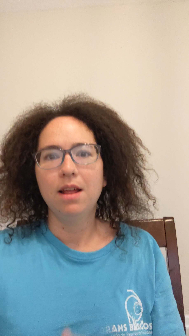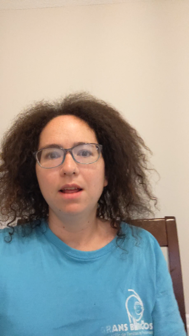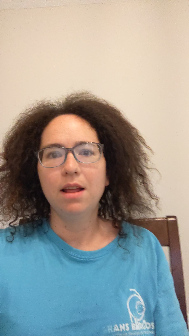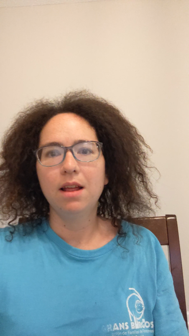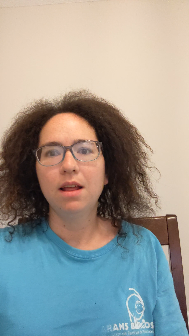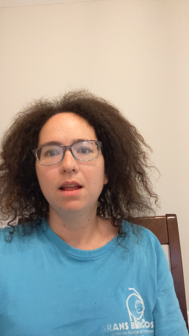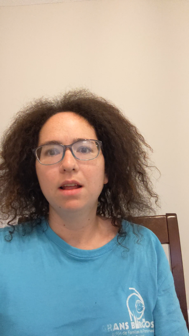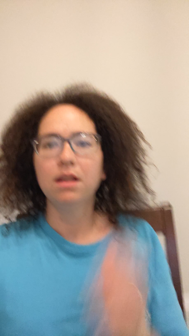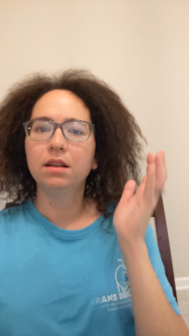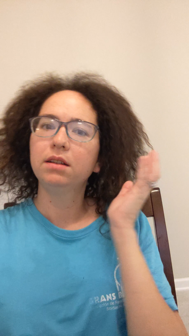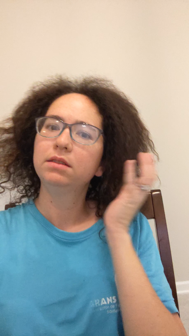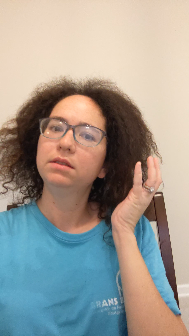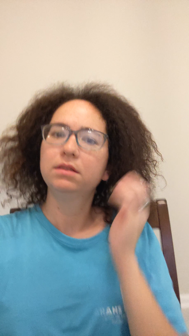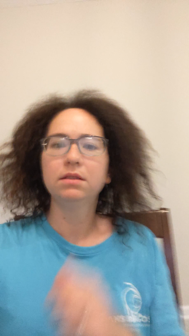pillow